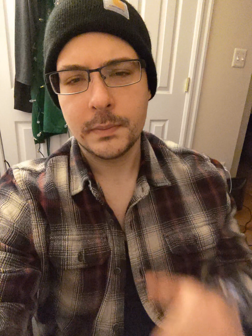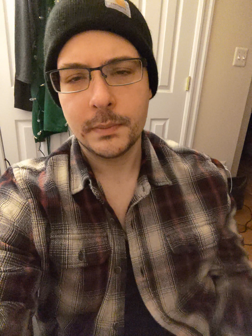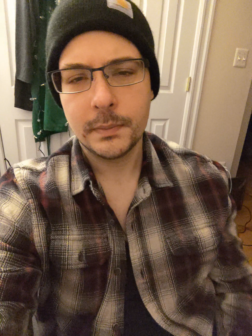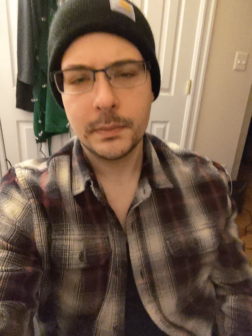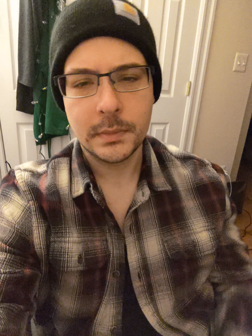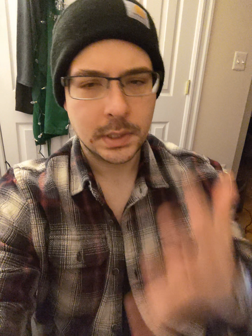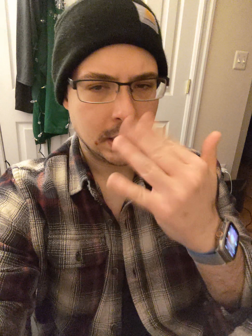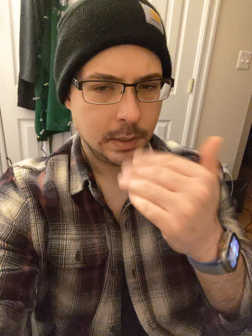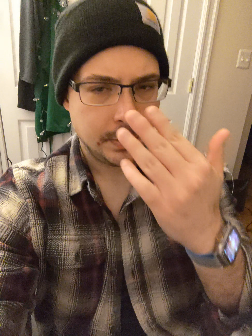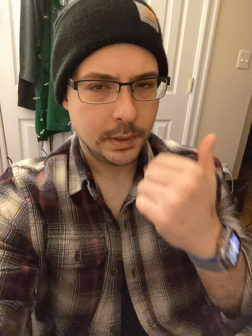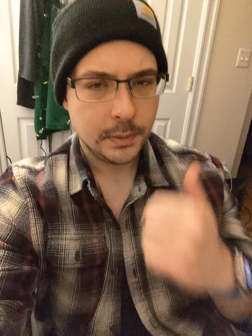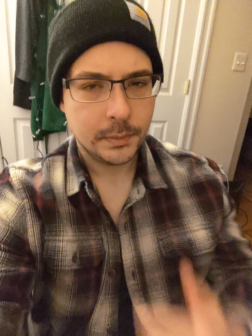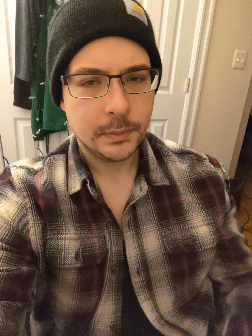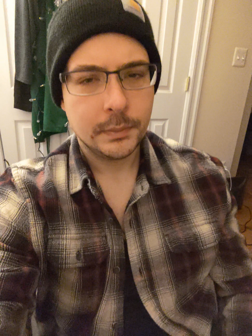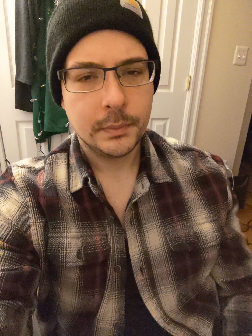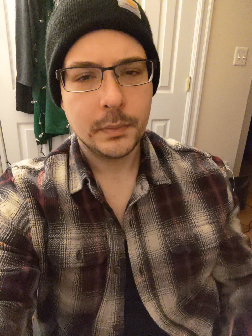sleepy